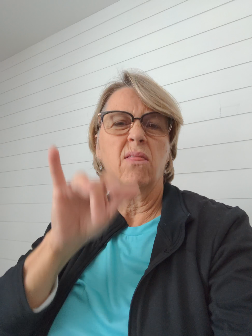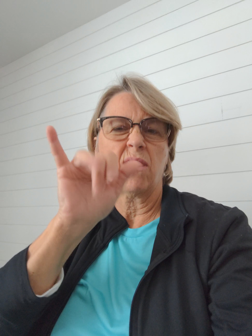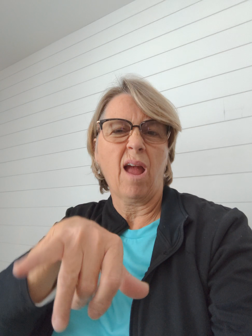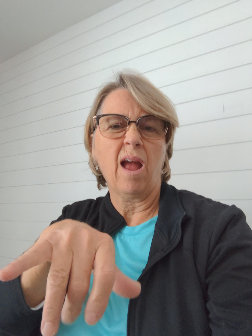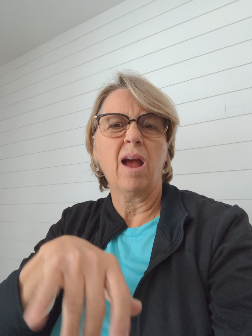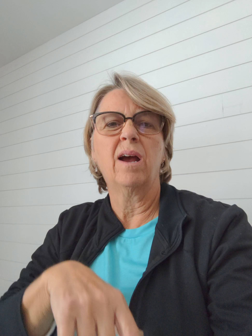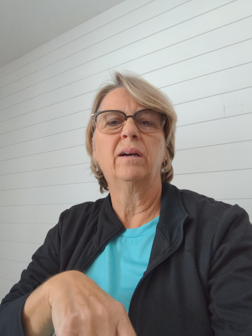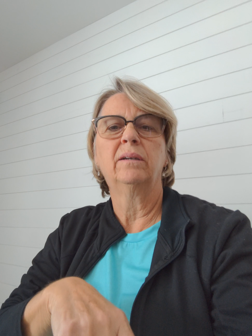that